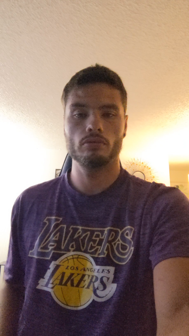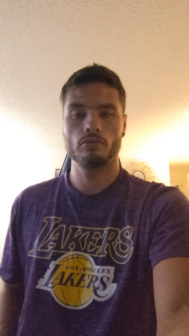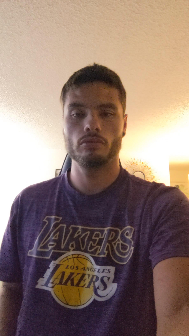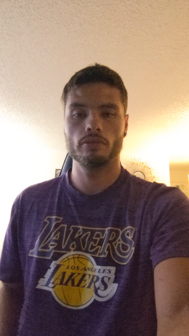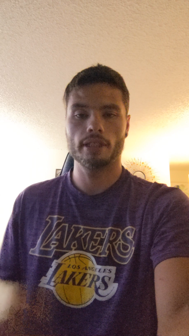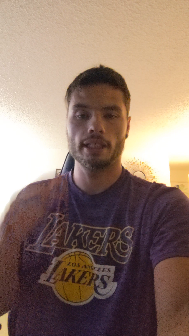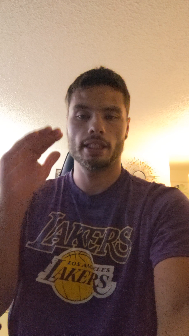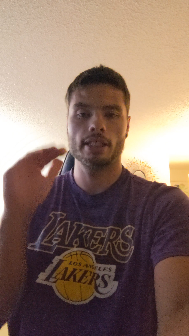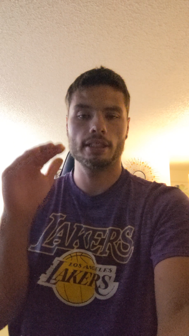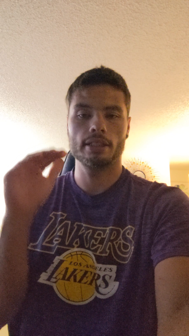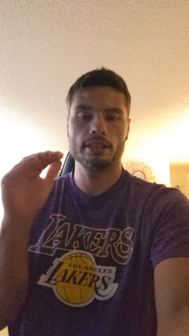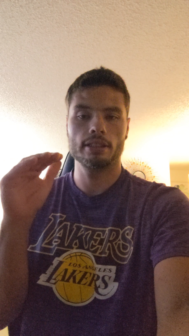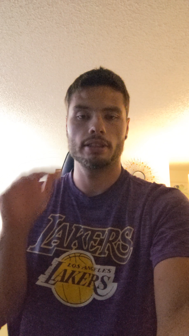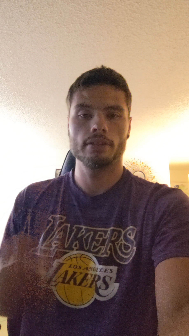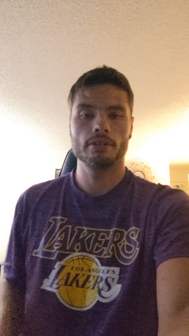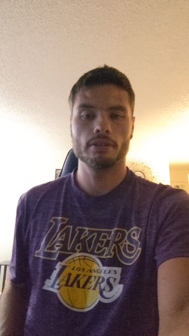little